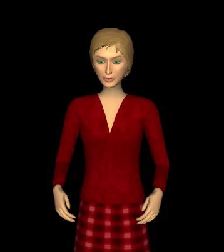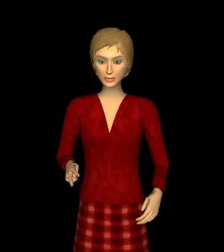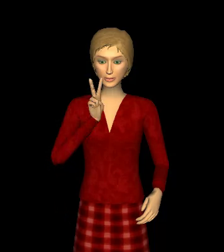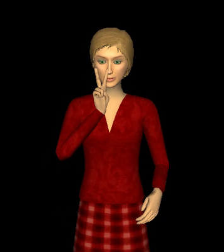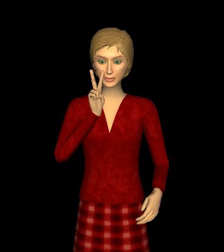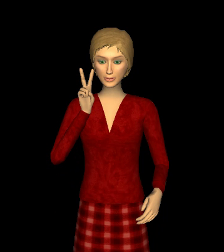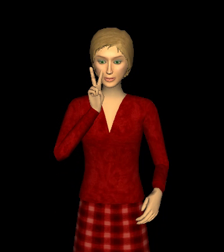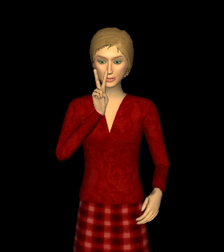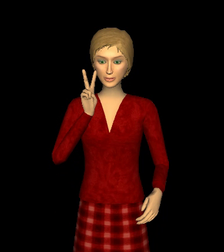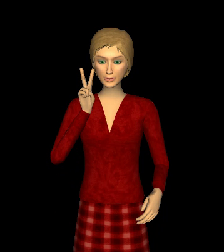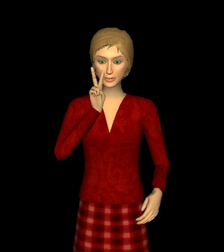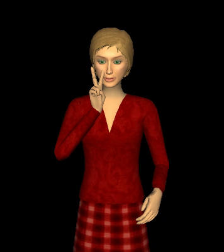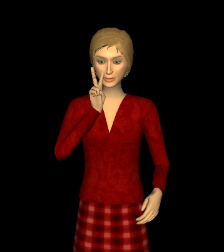مضحك